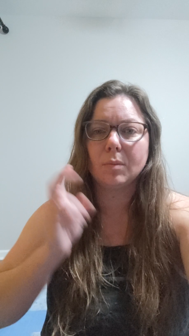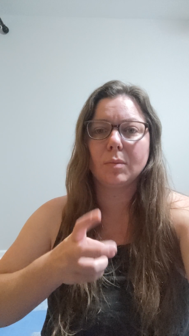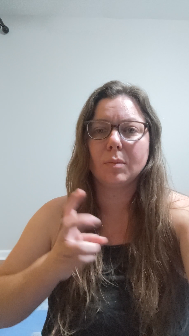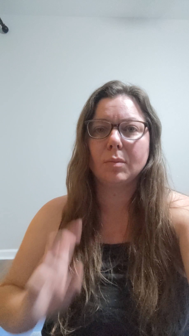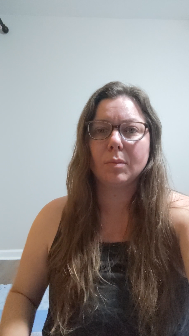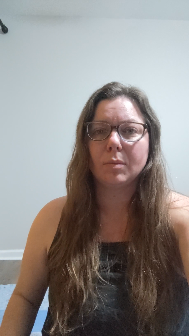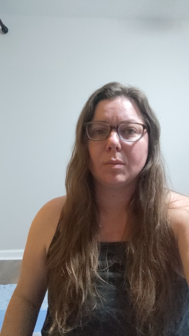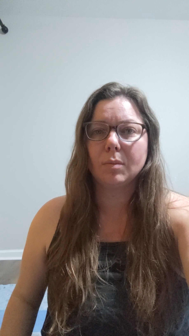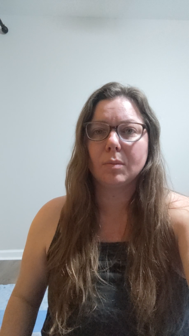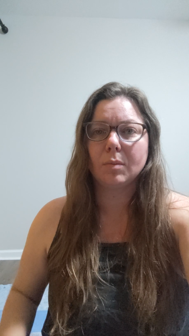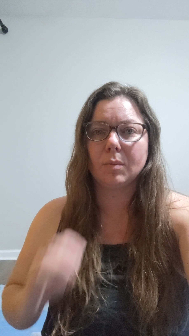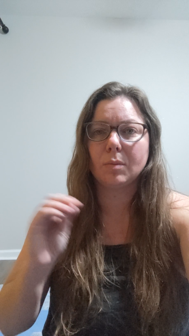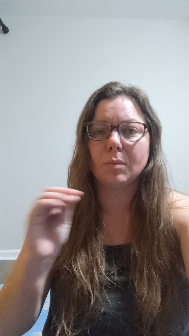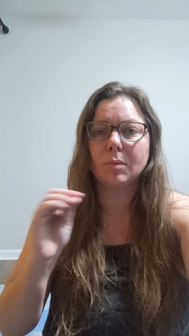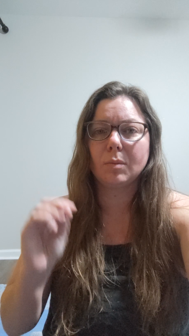fix